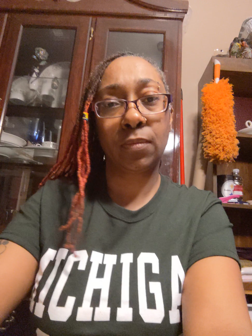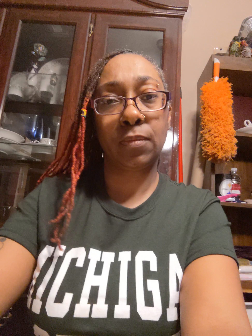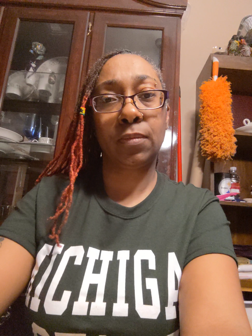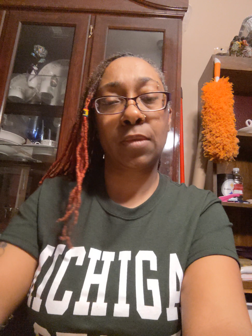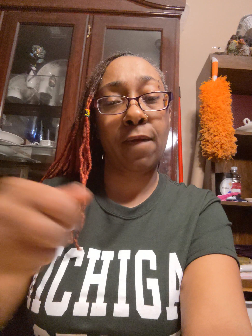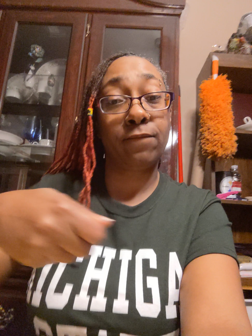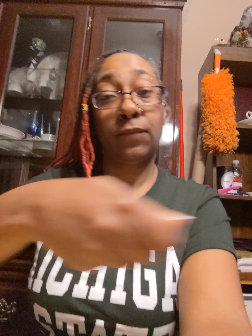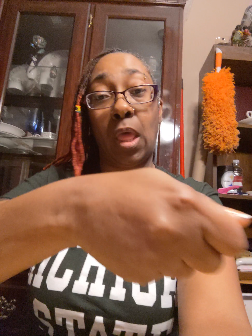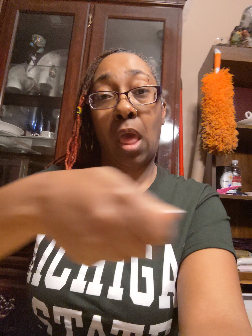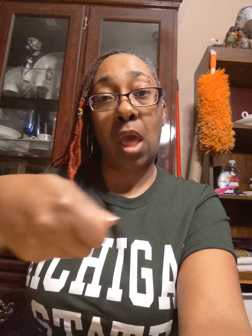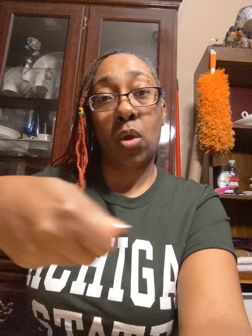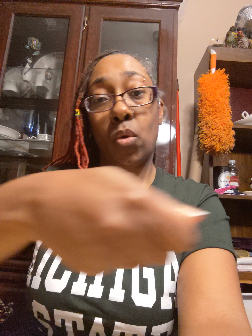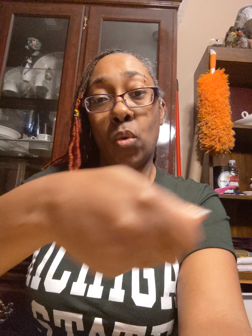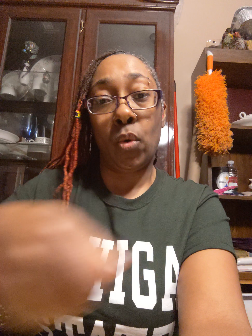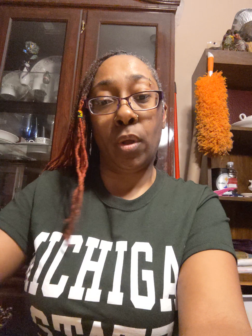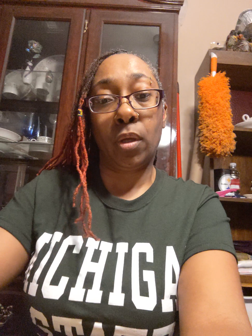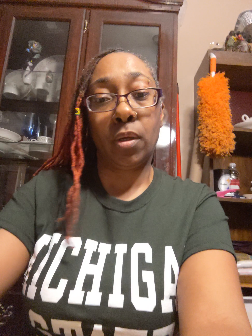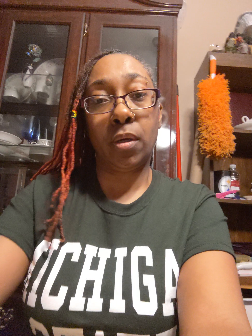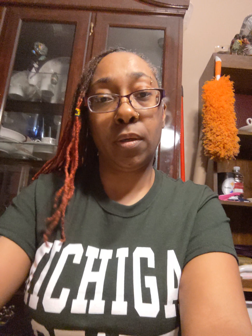vacuum